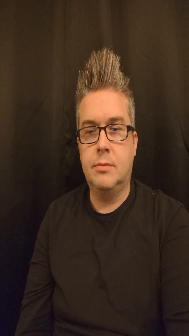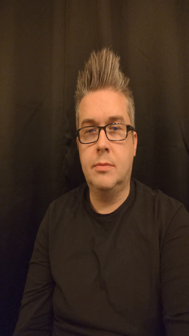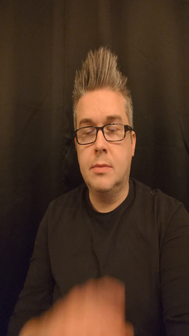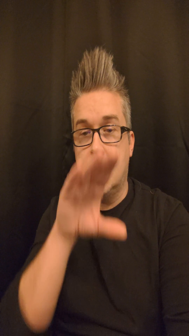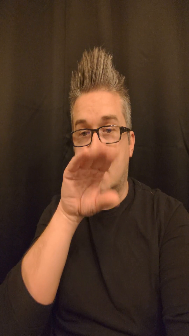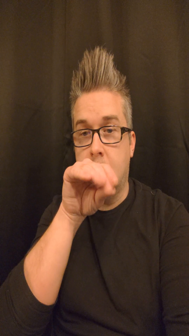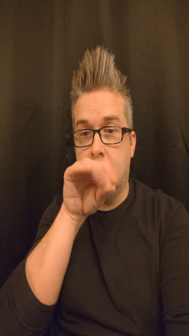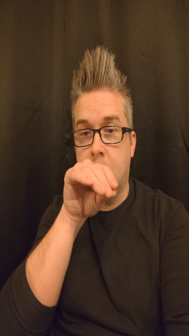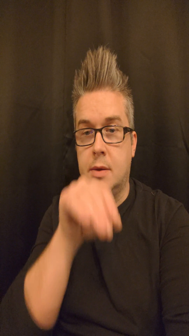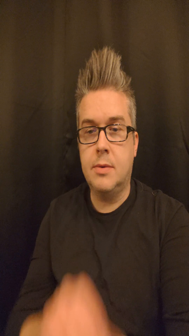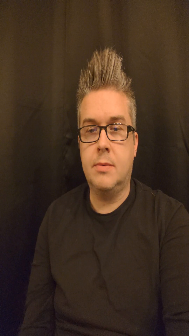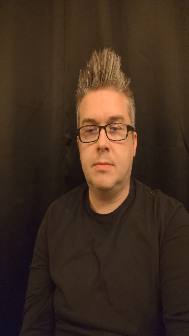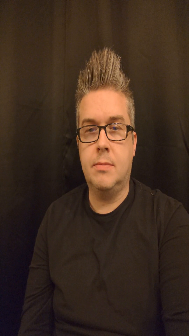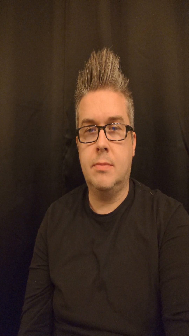goose